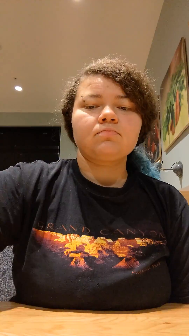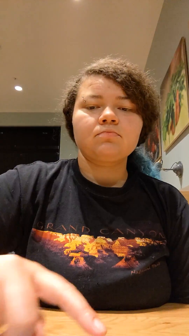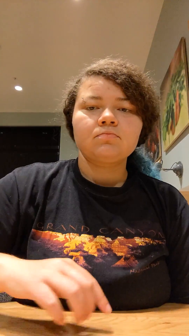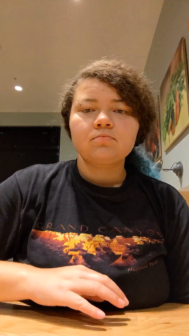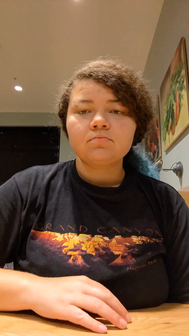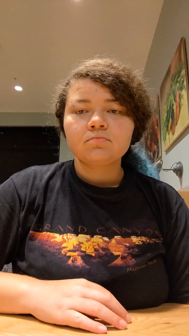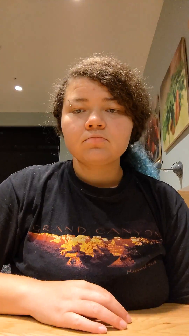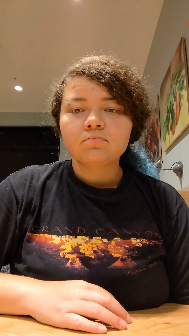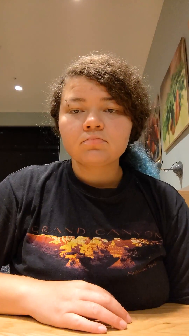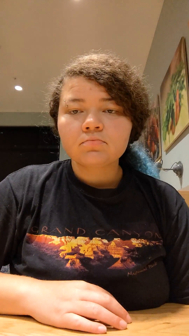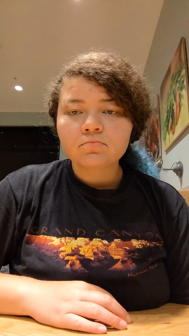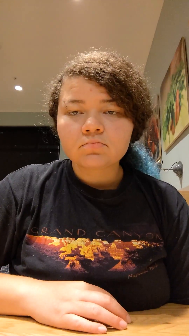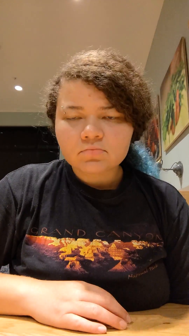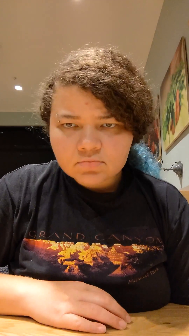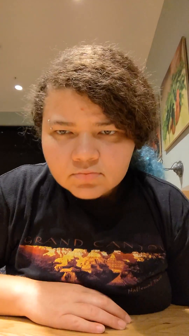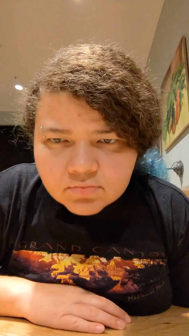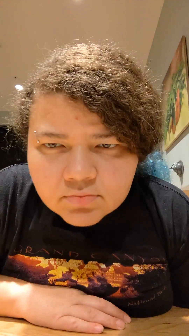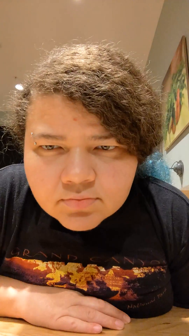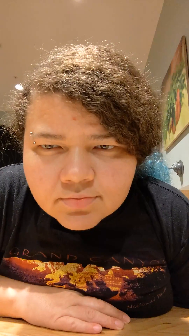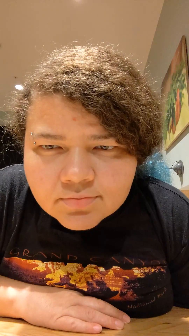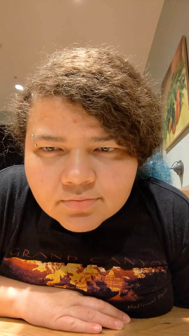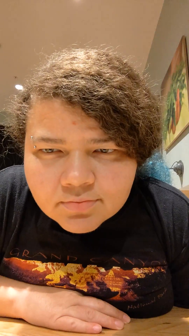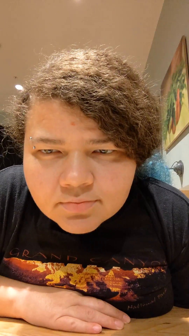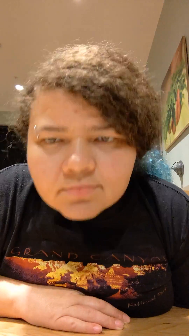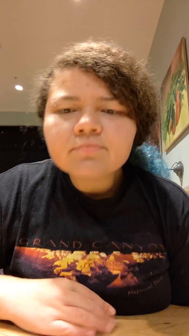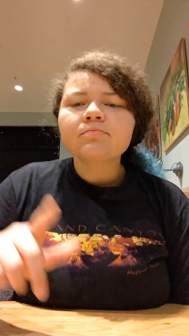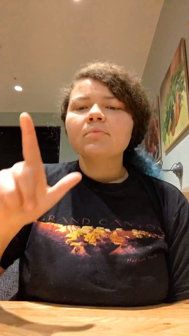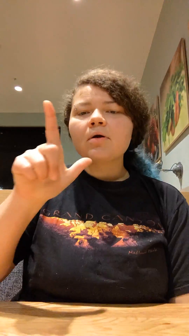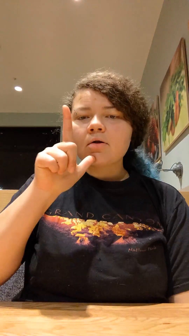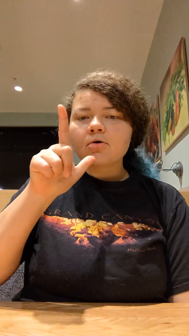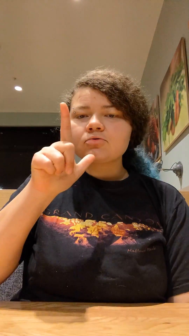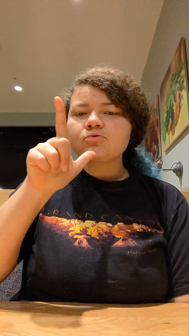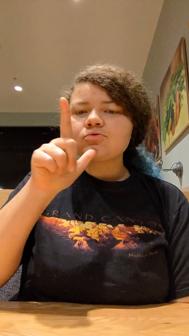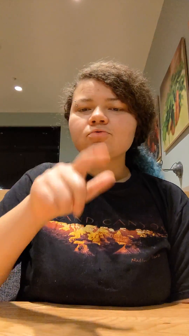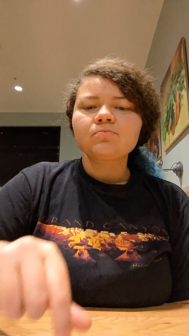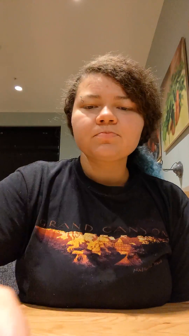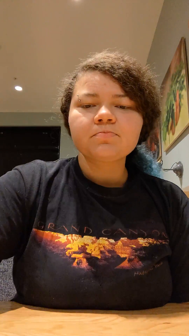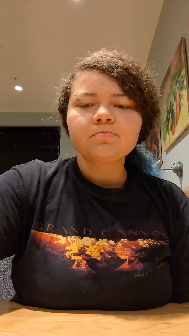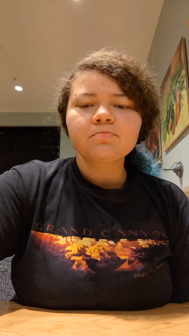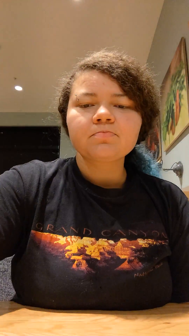lunch